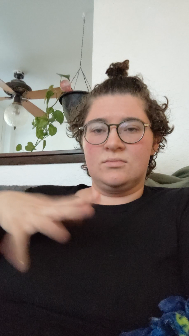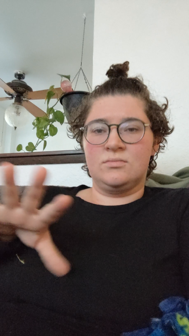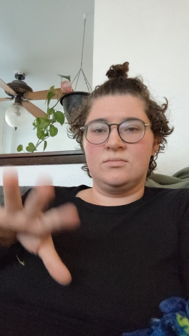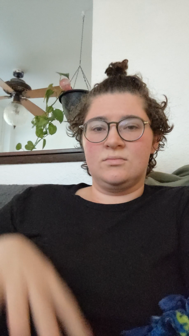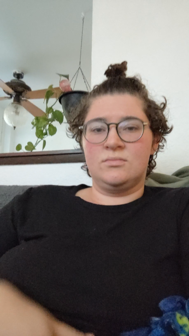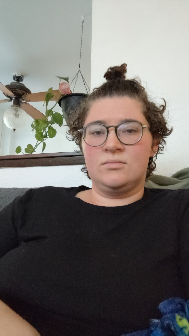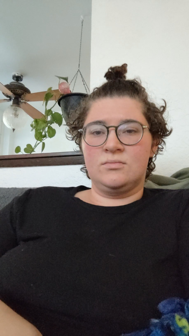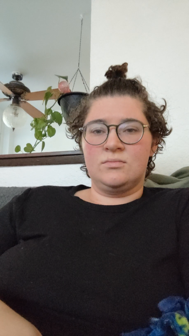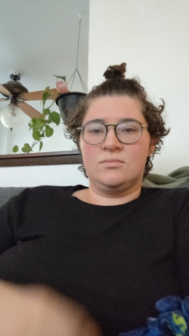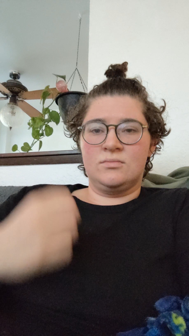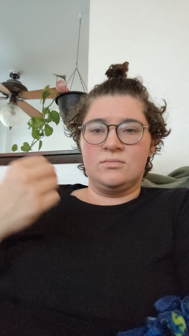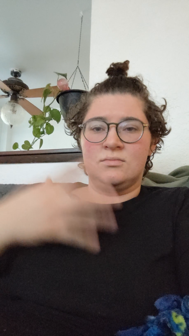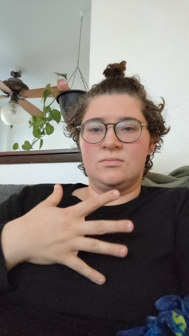scared